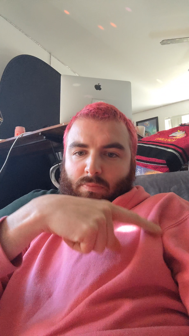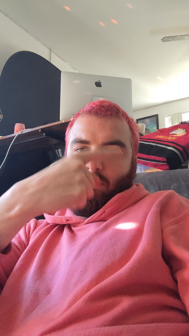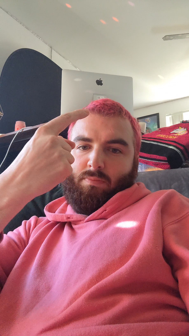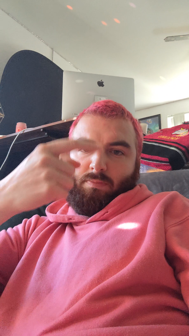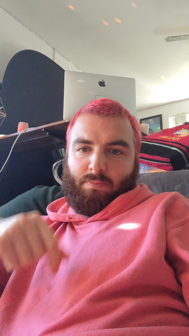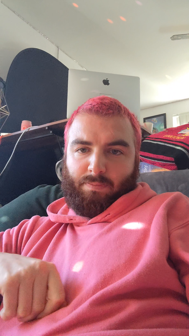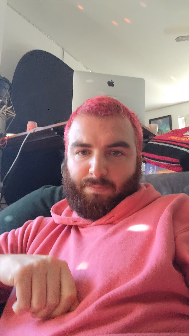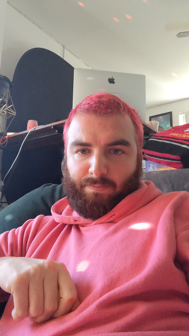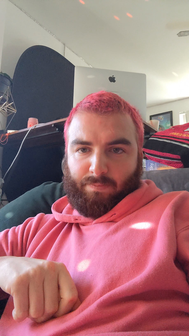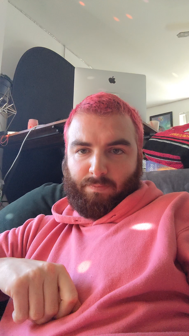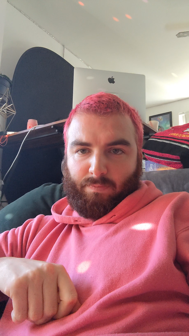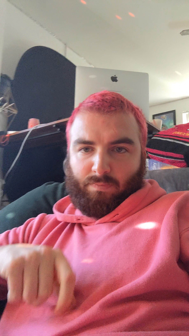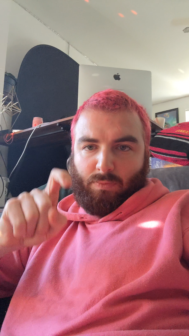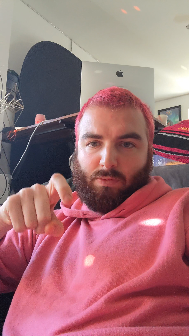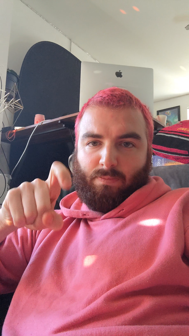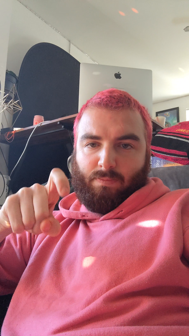should